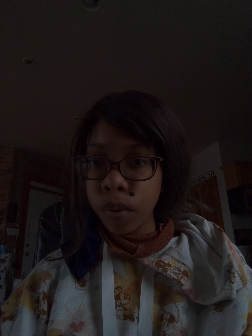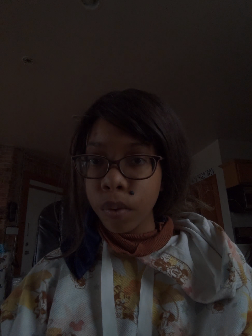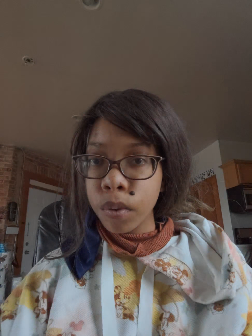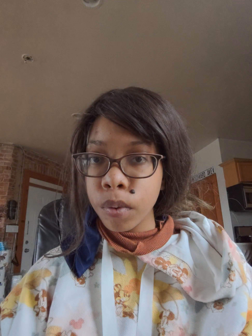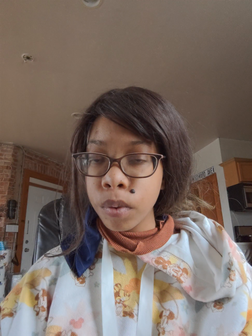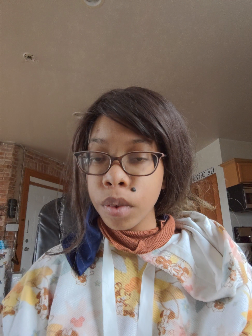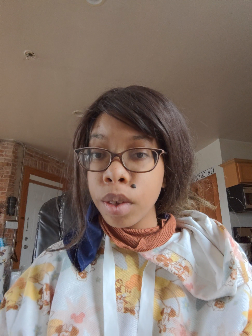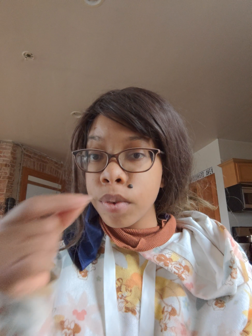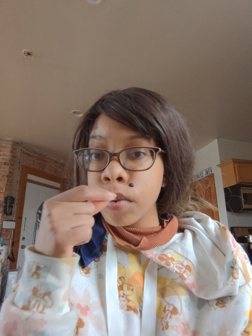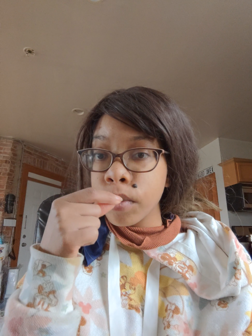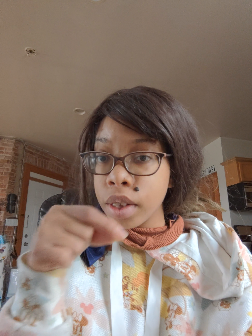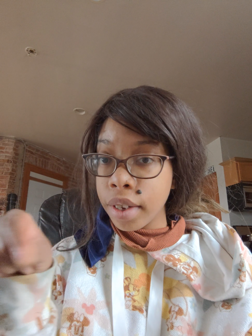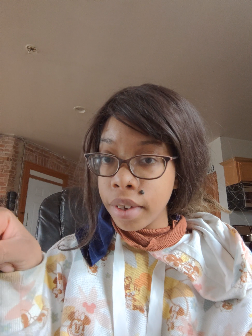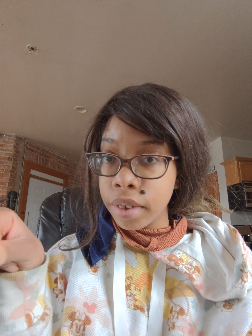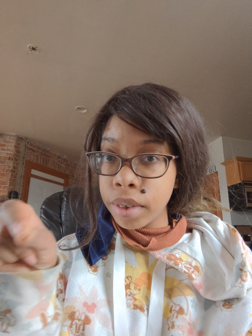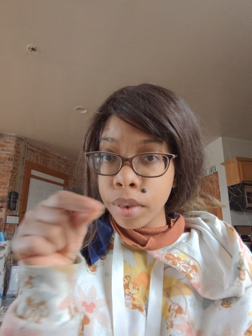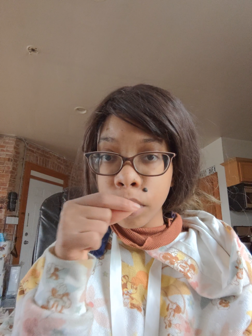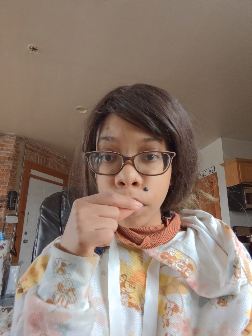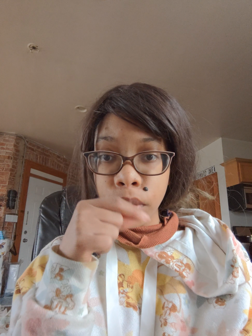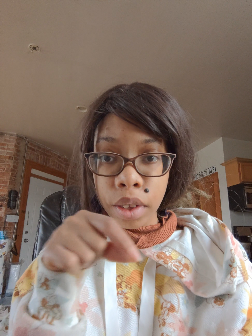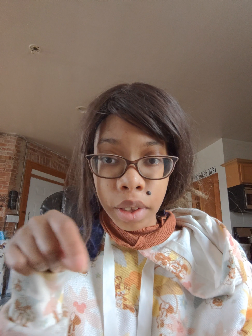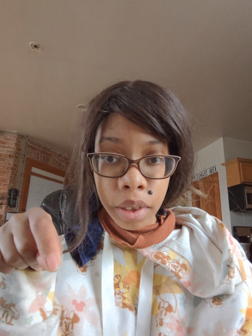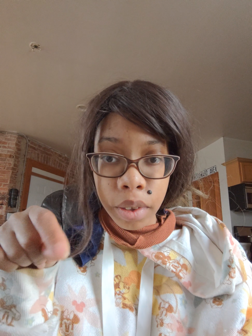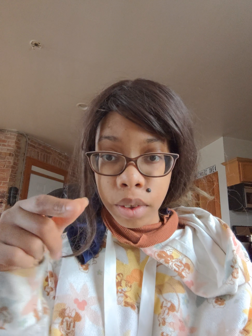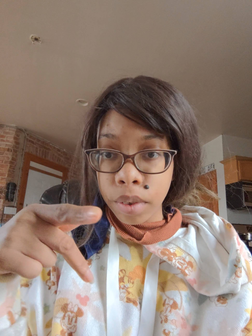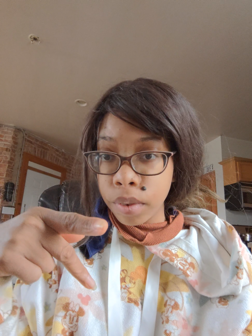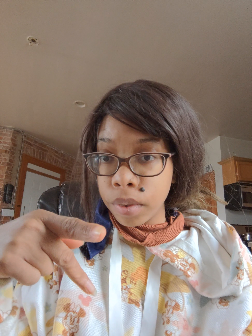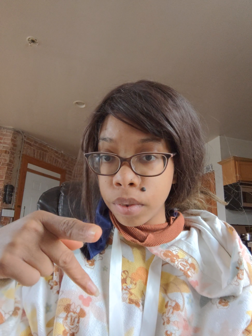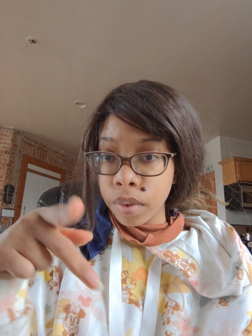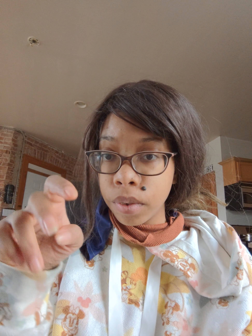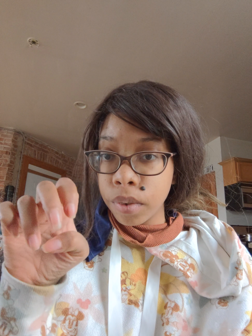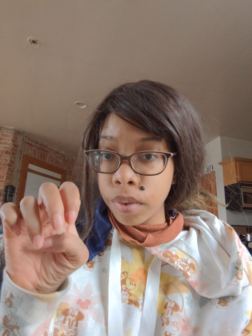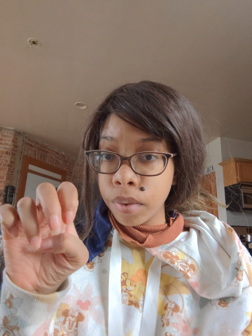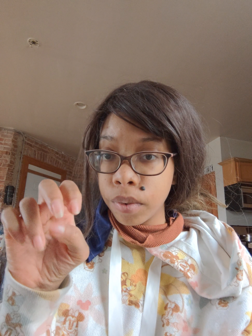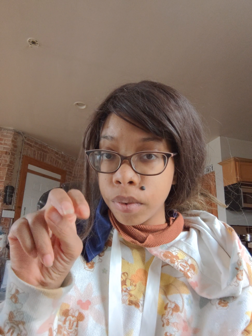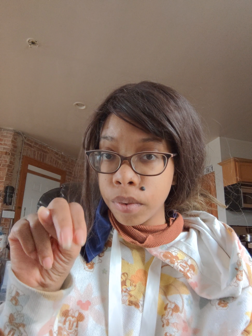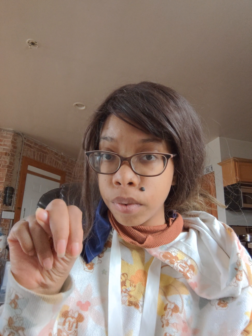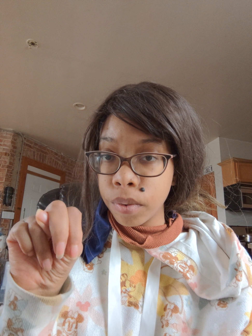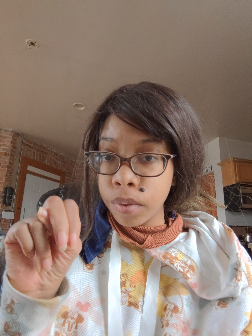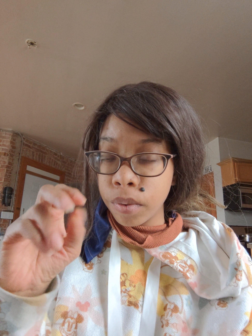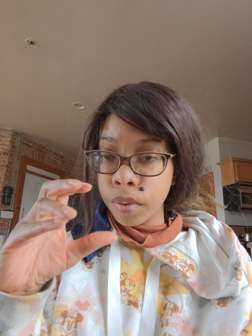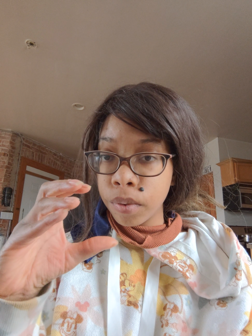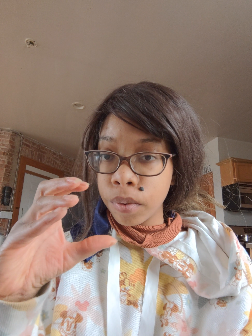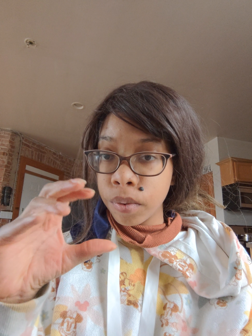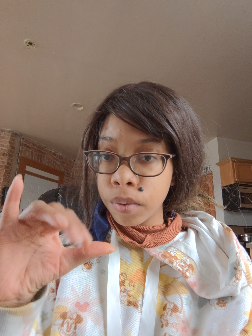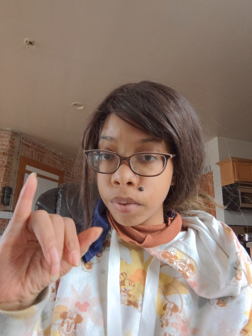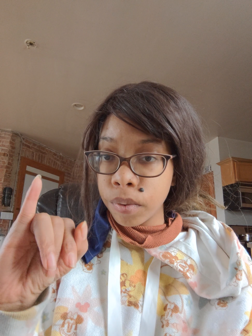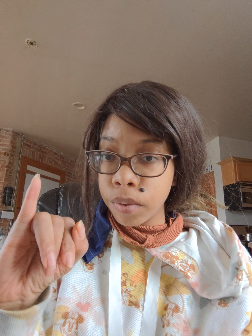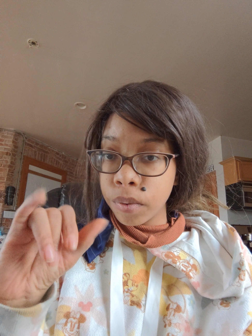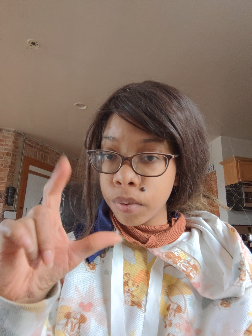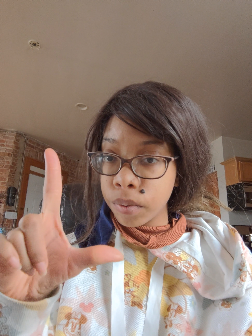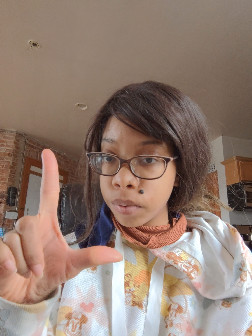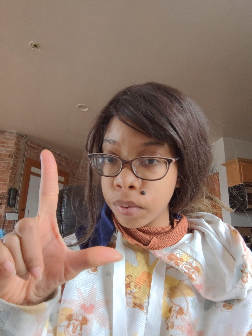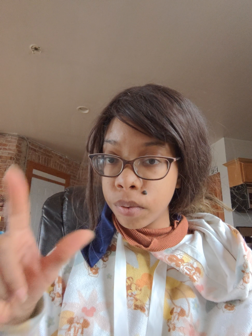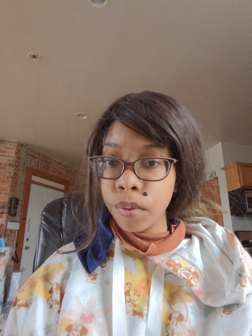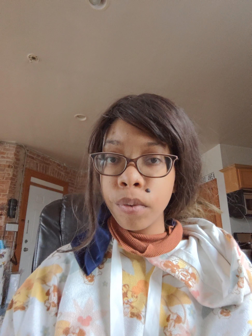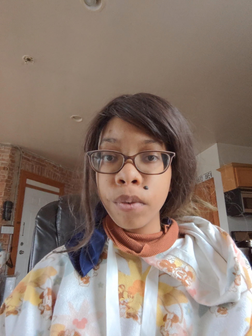pencil